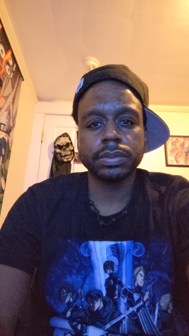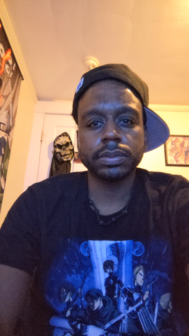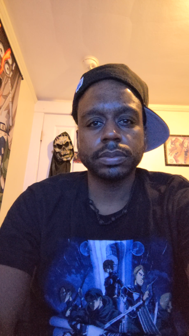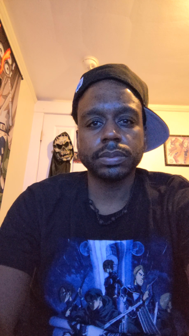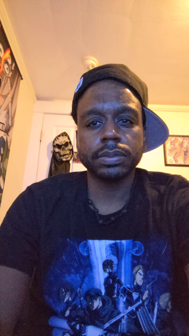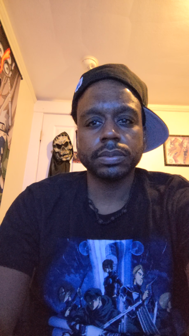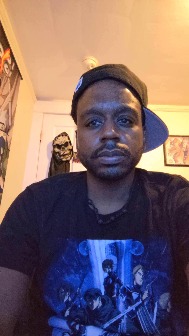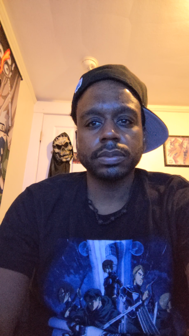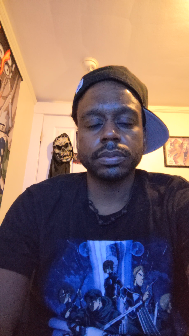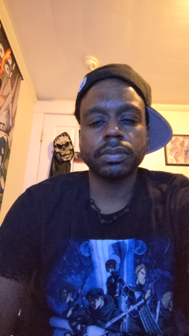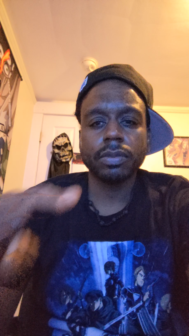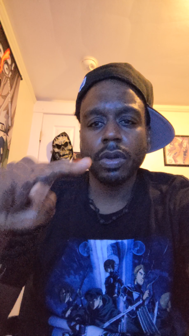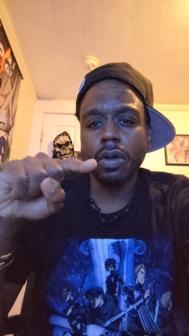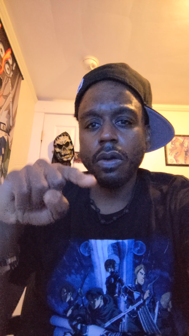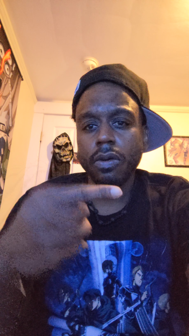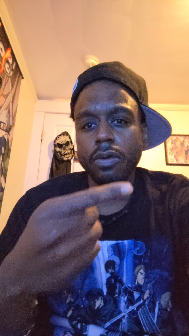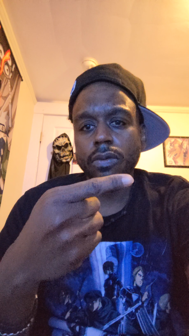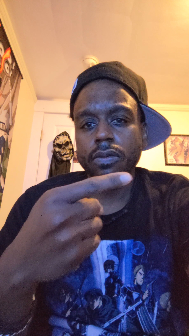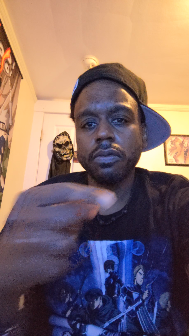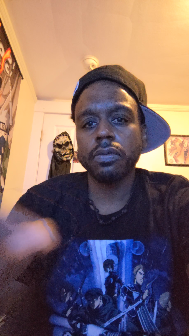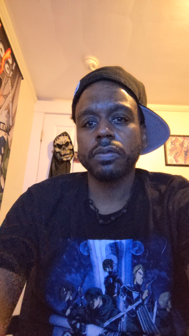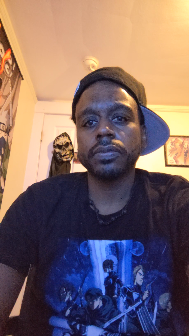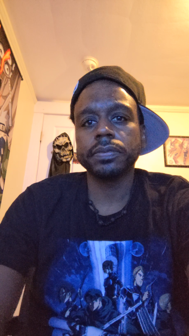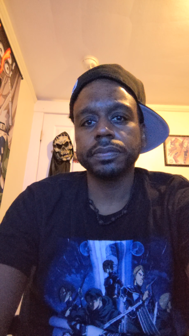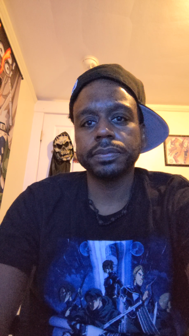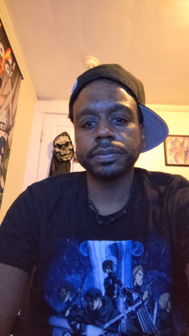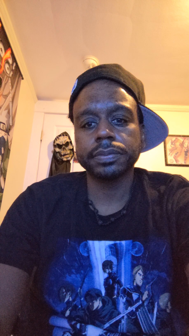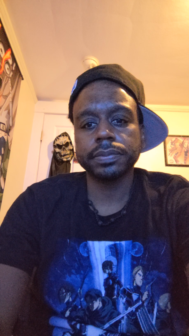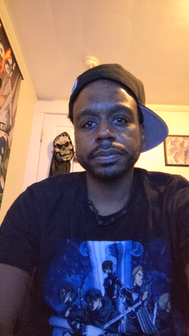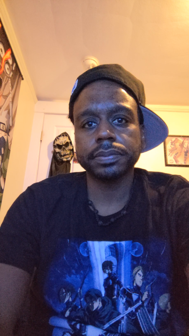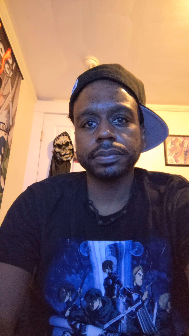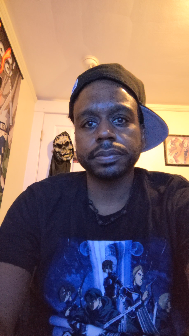hurt